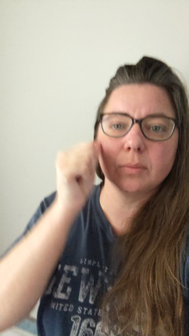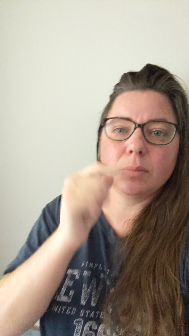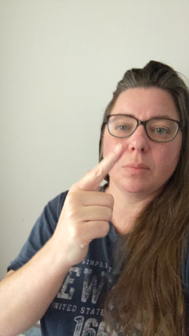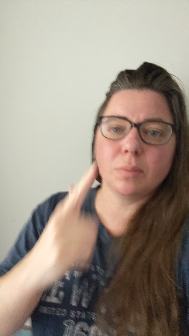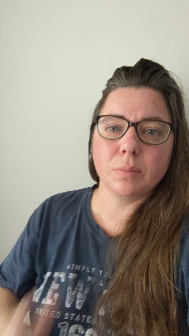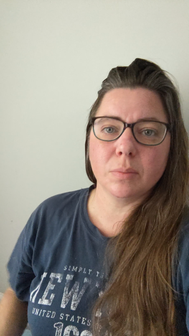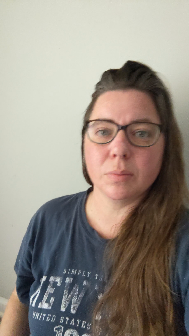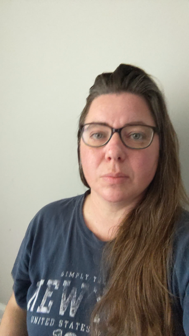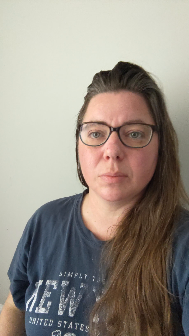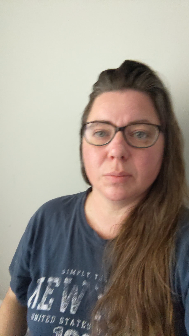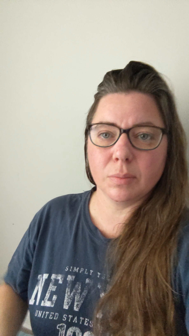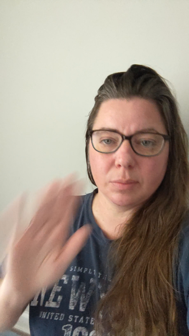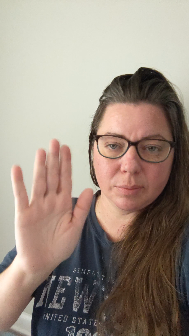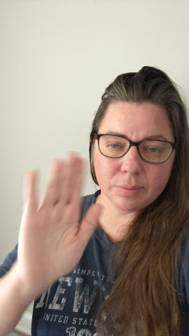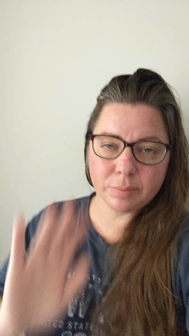hi